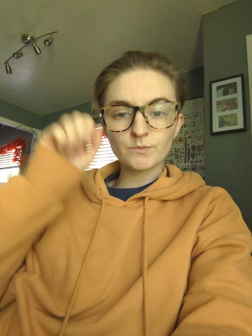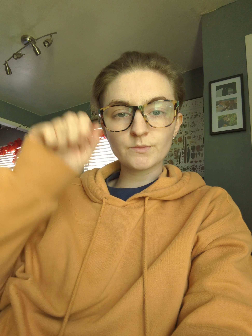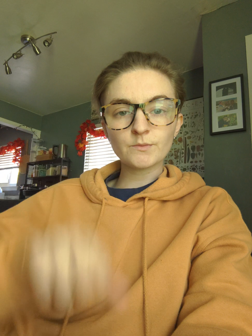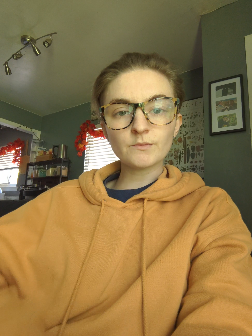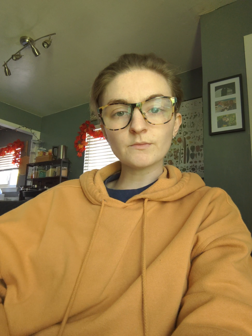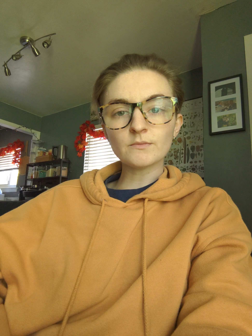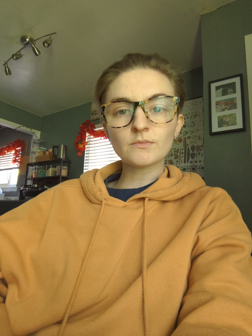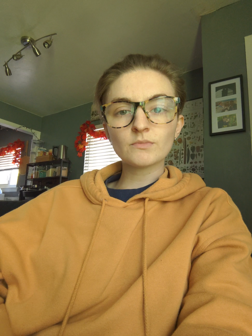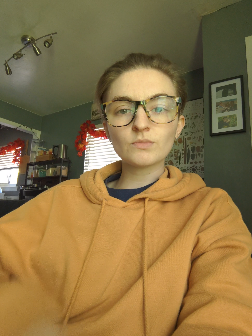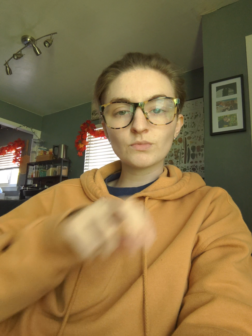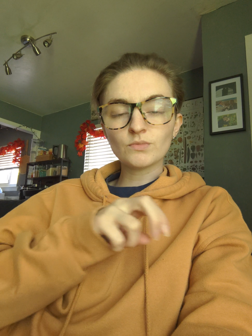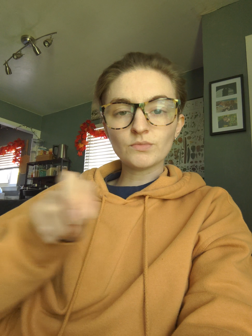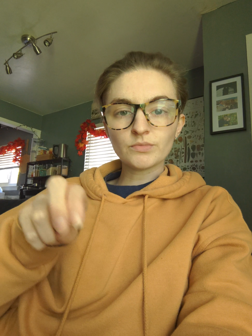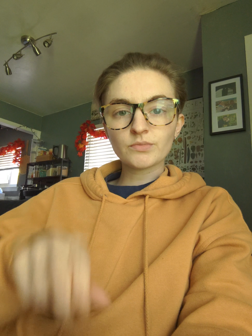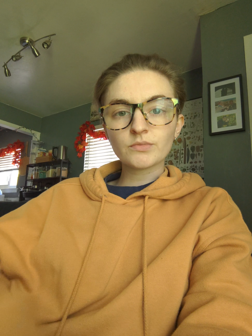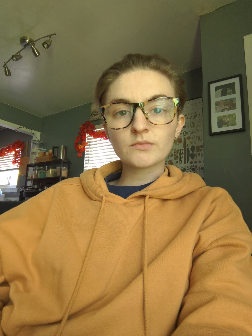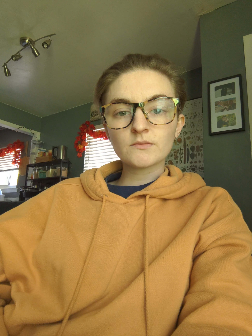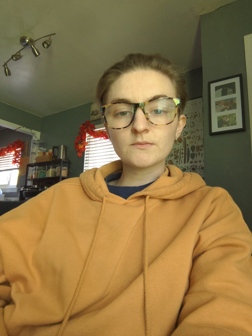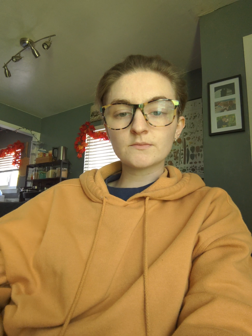bench